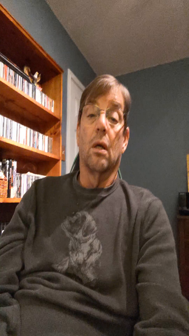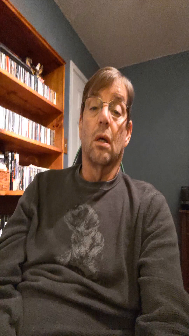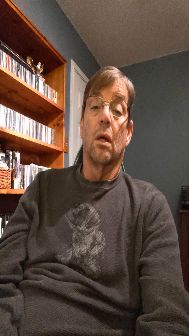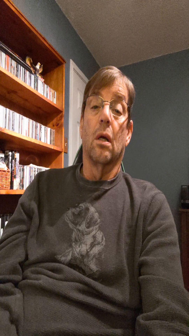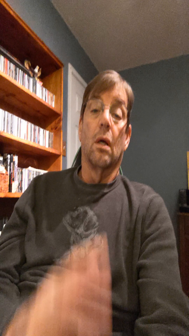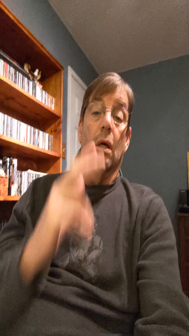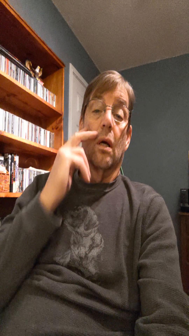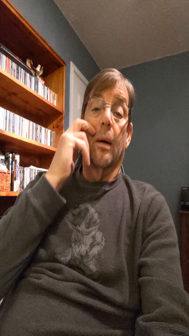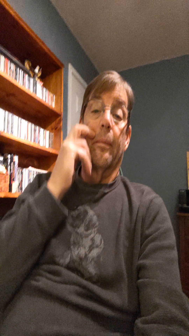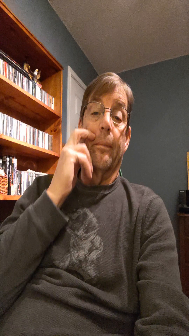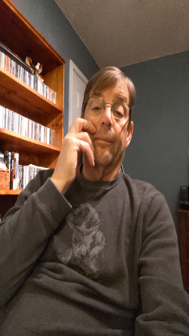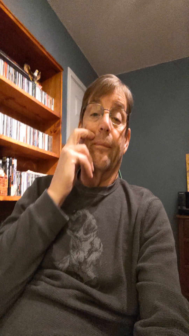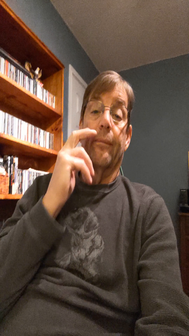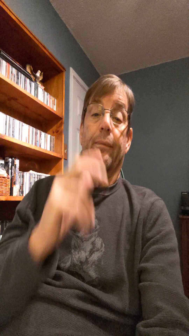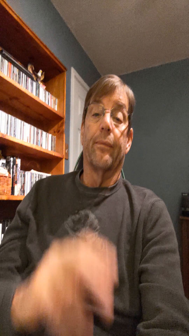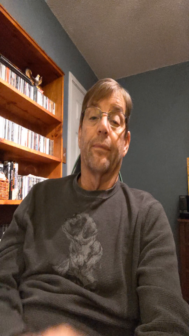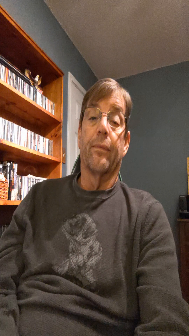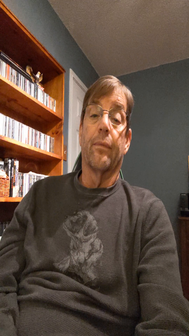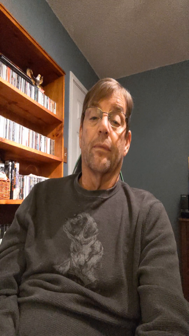gum